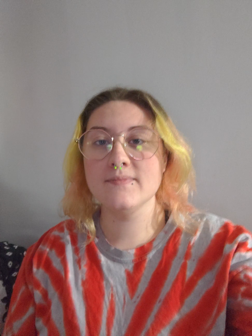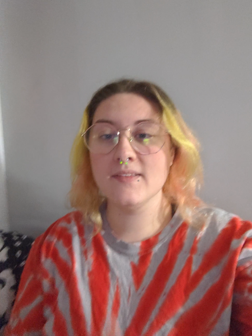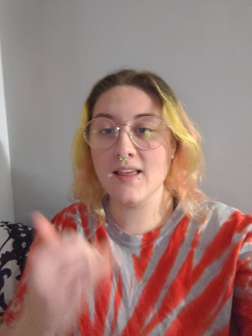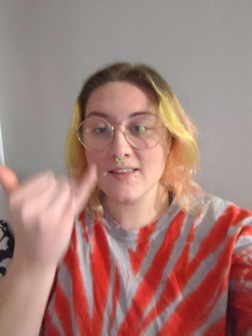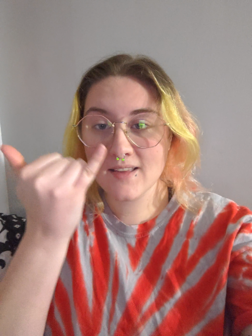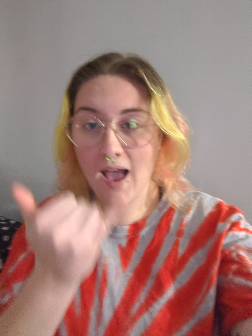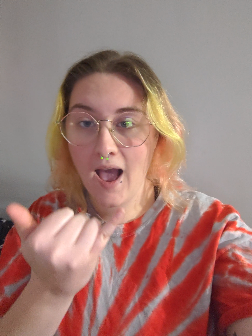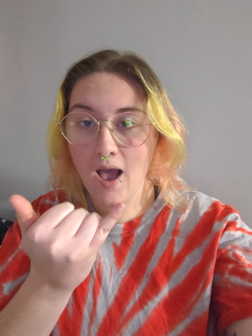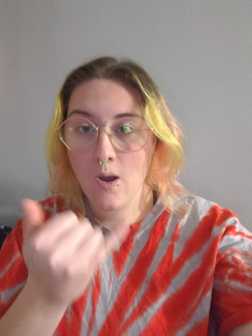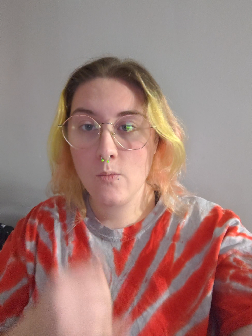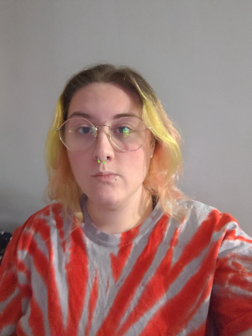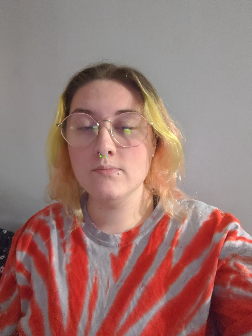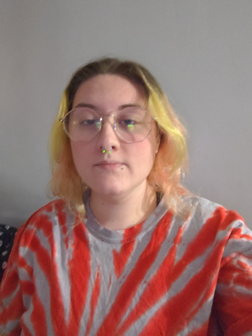now